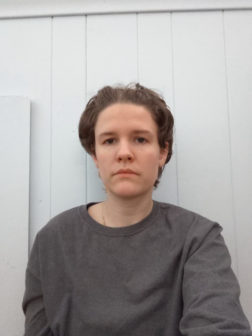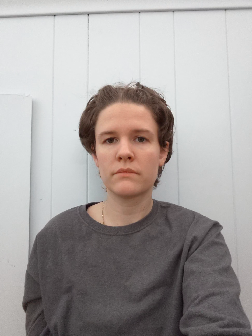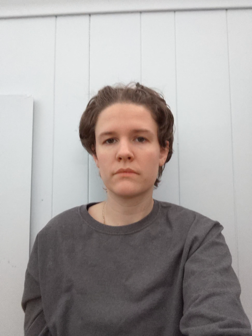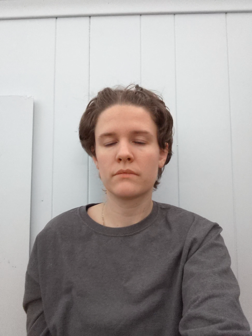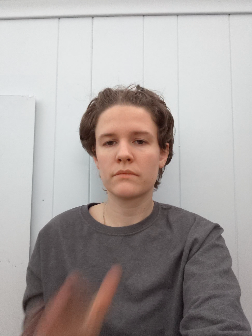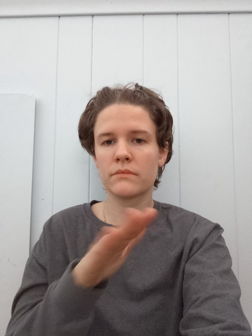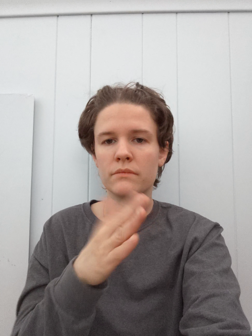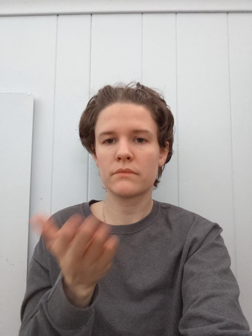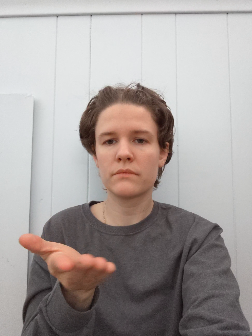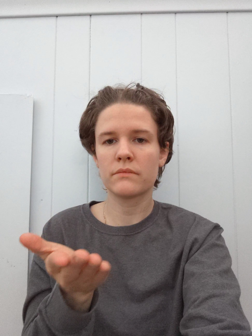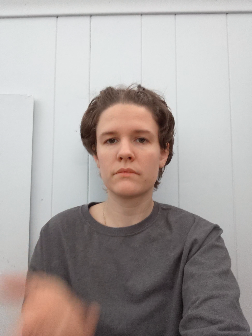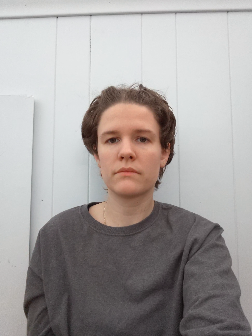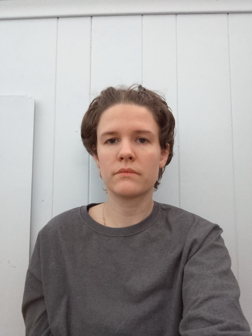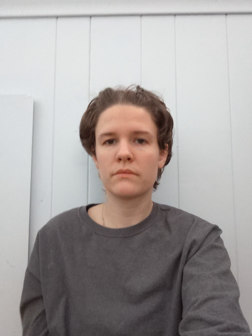book